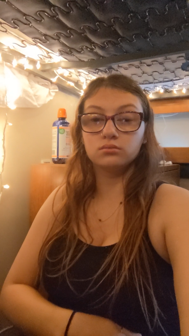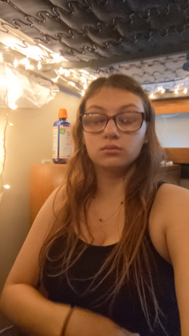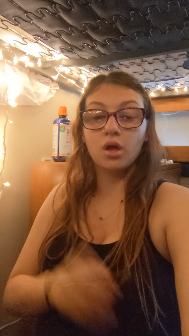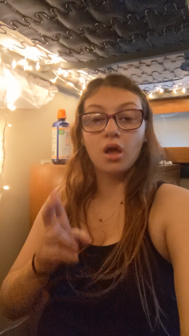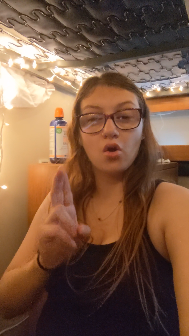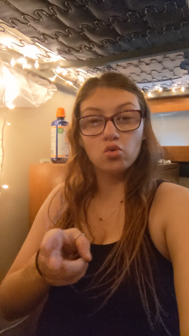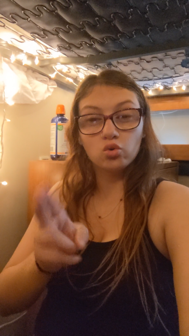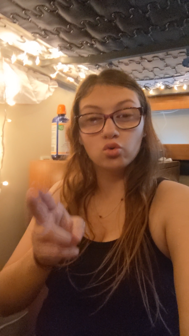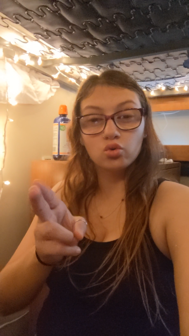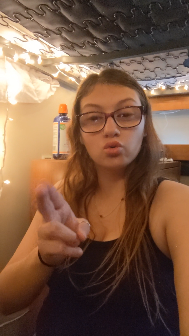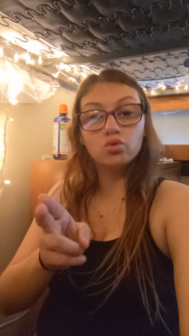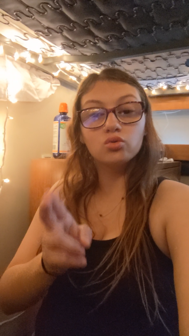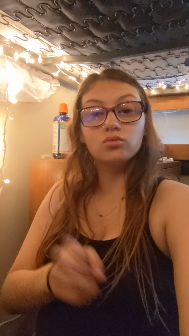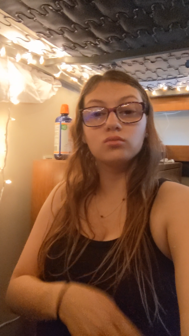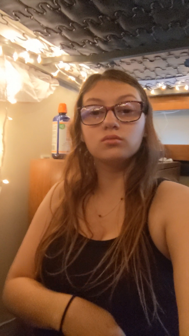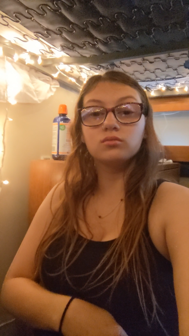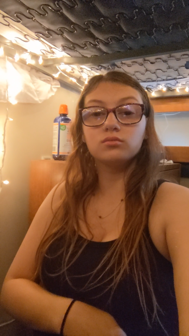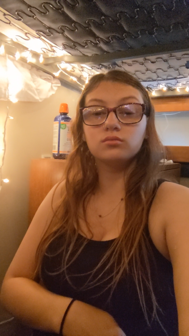hurry